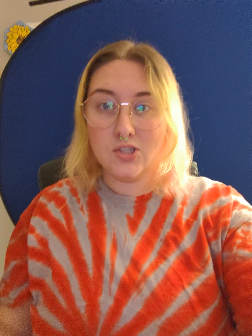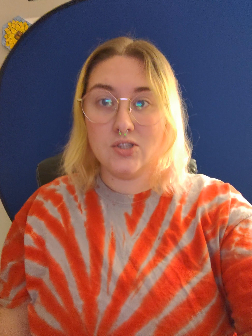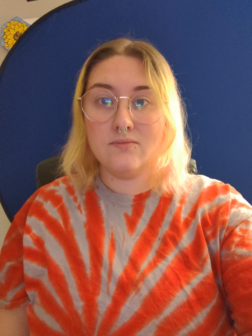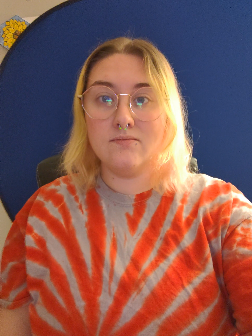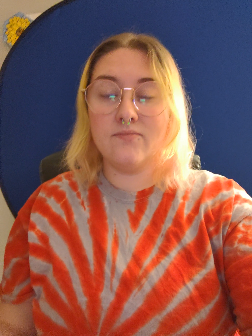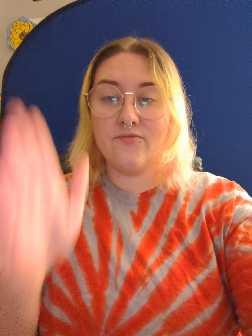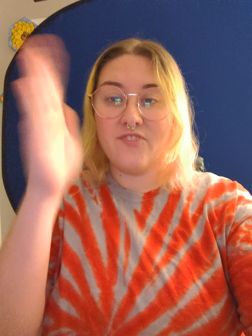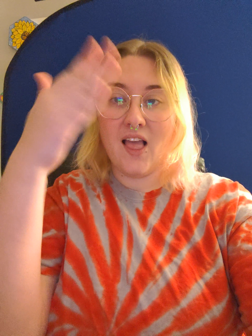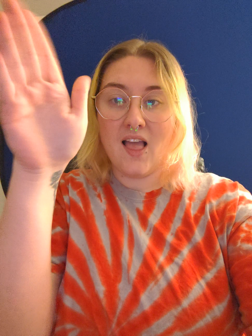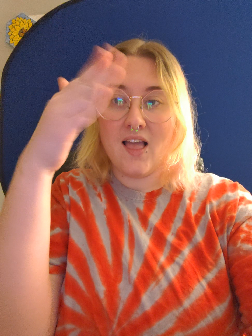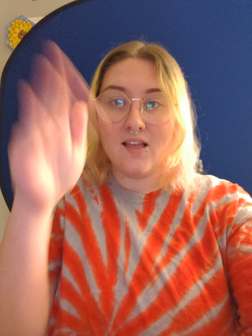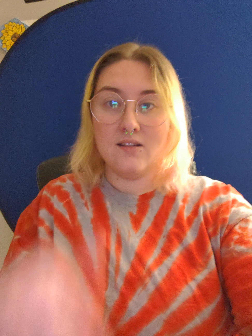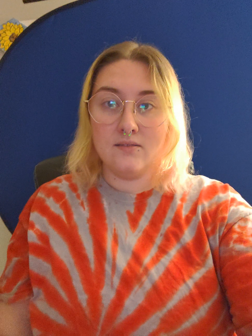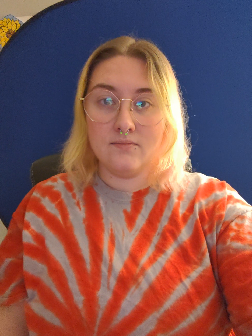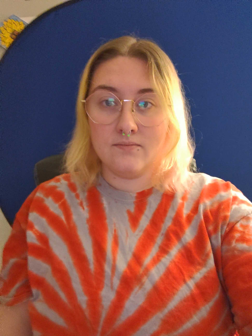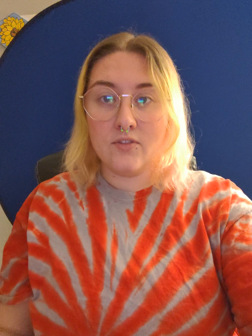flag